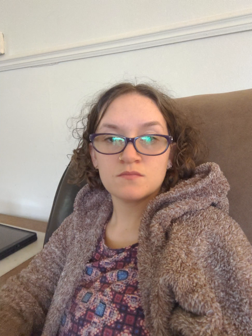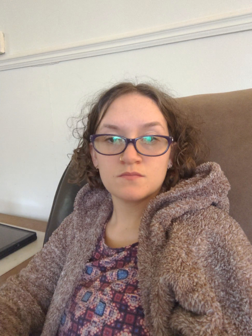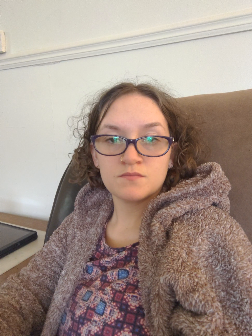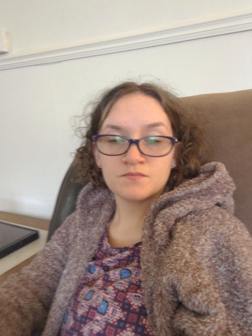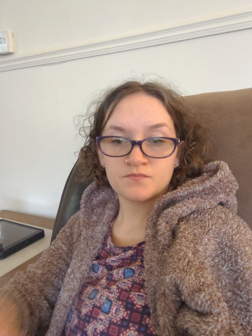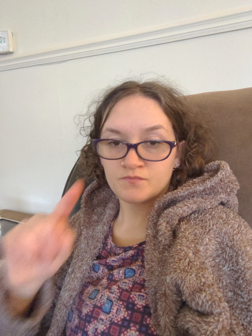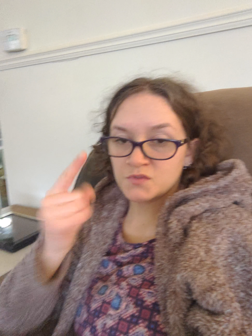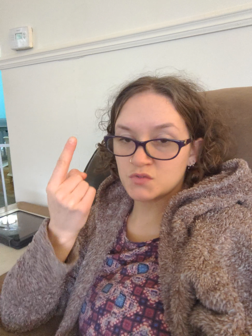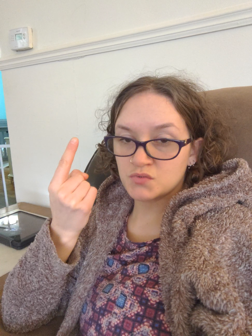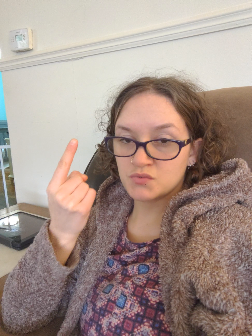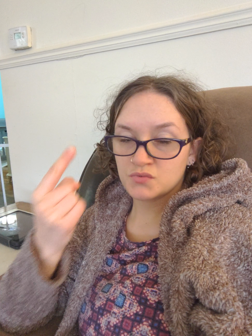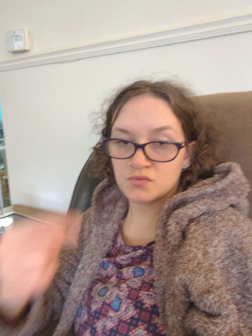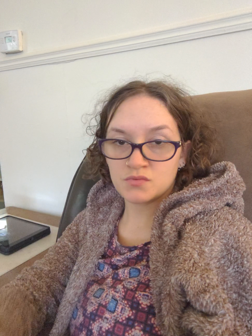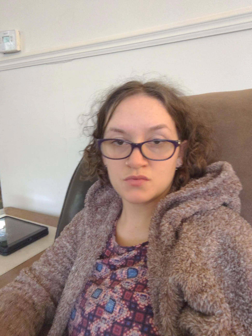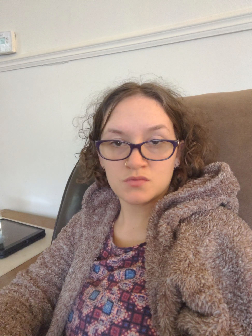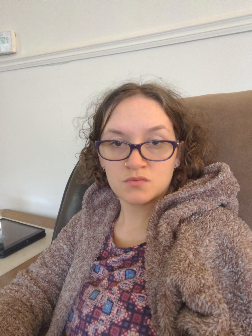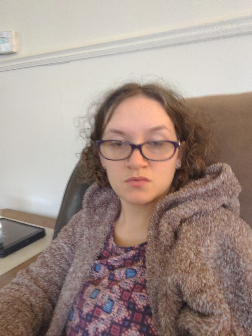first